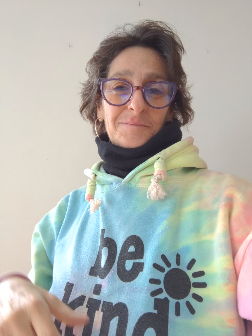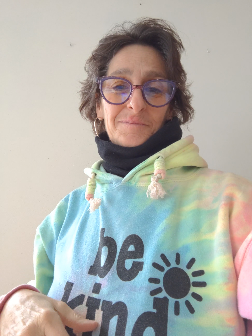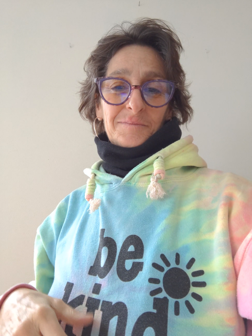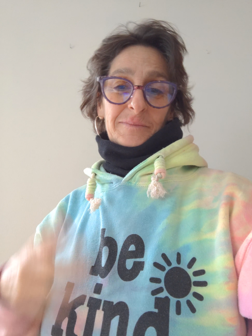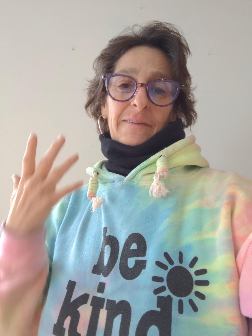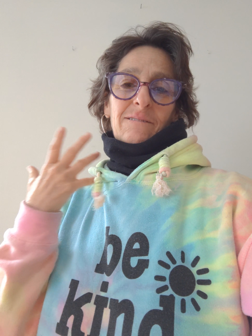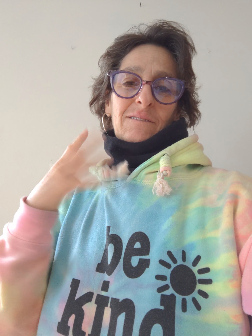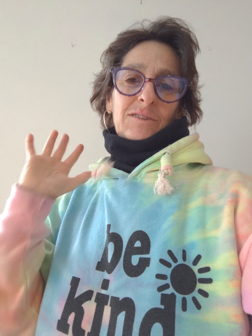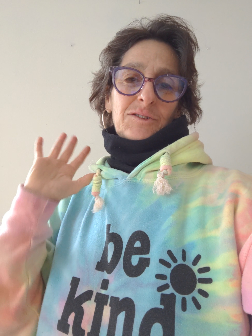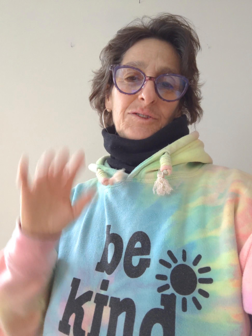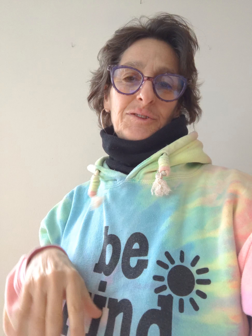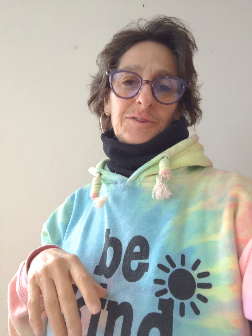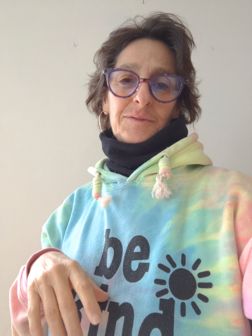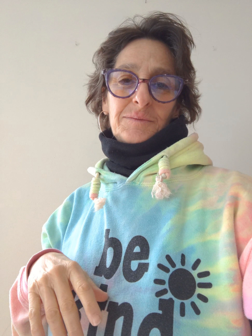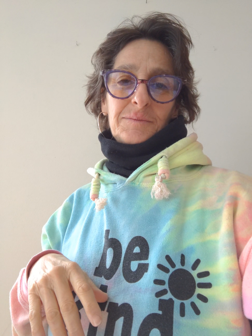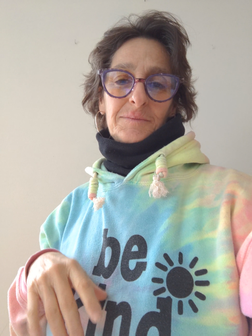finish